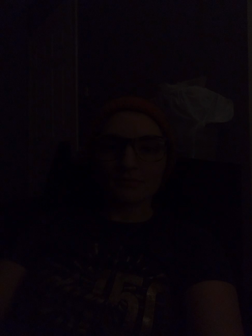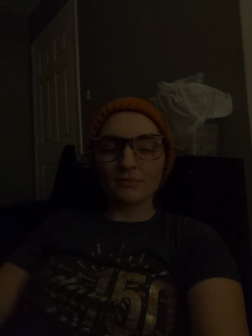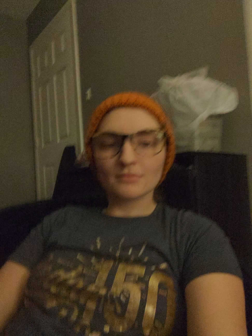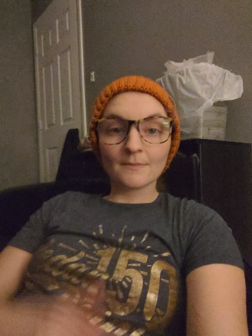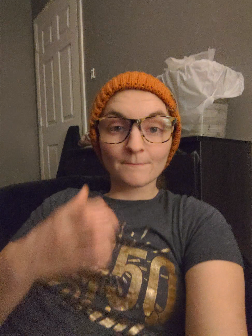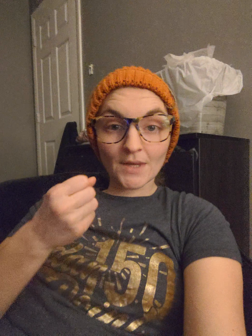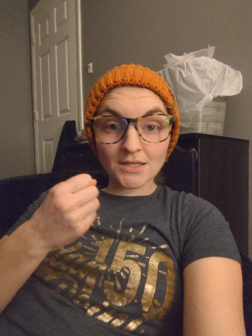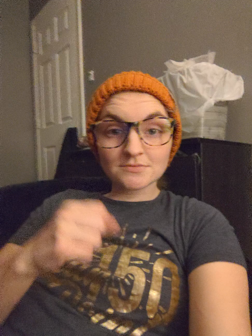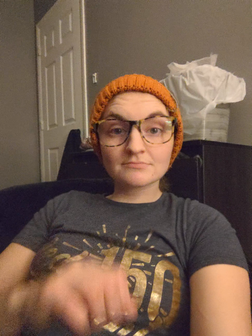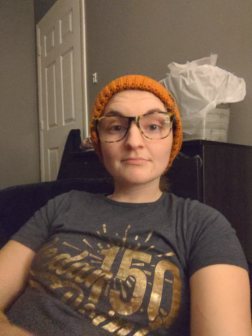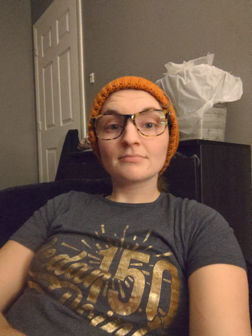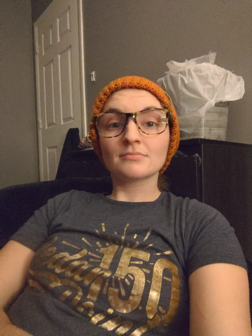milk